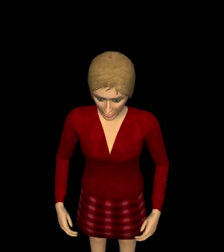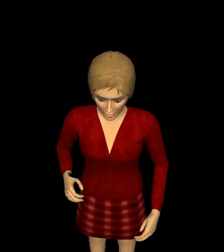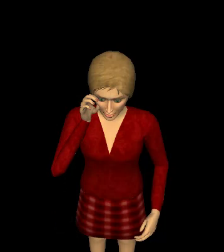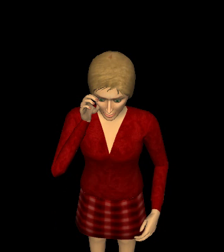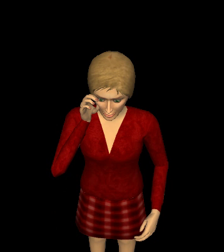يستمع